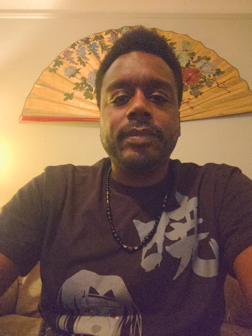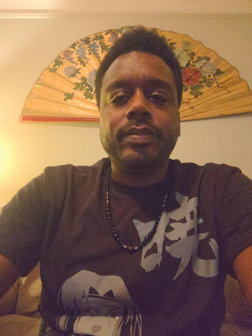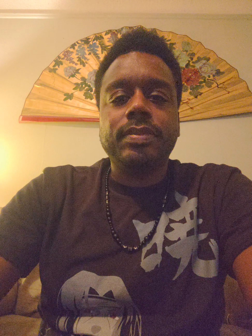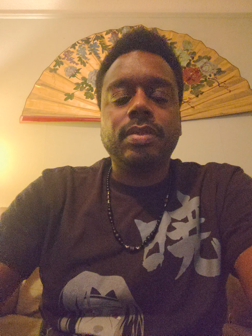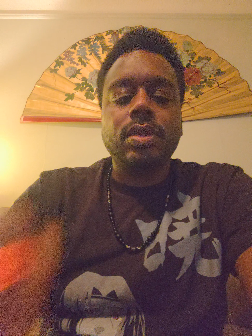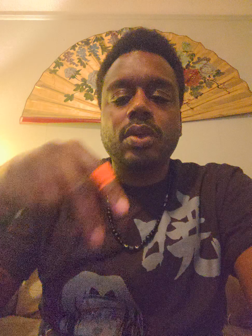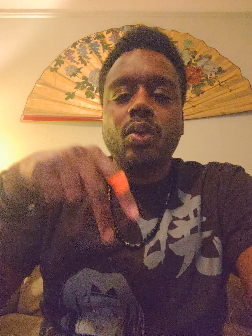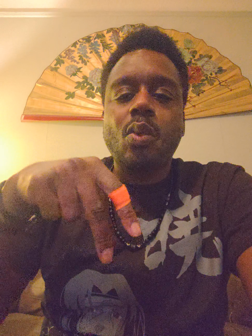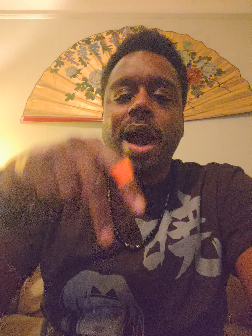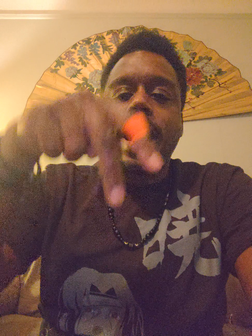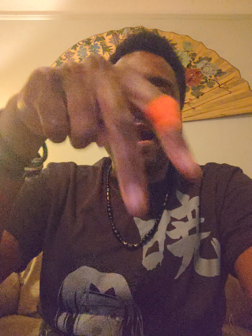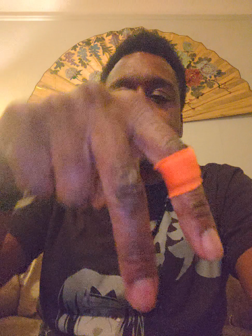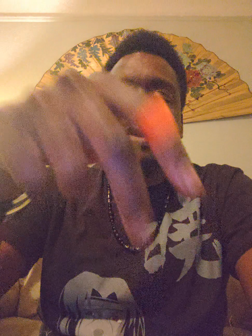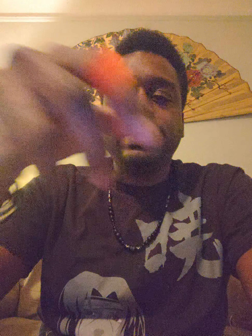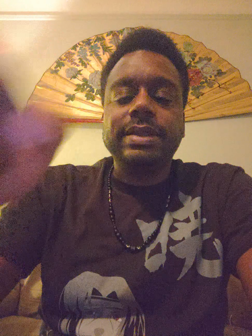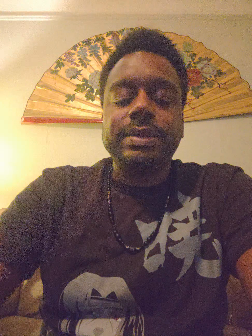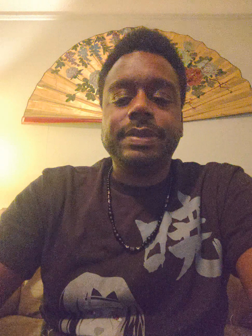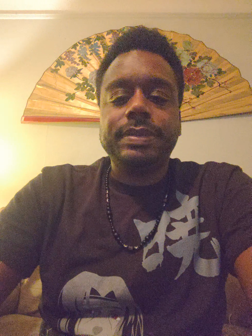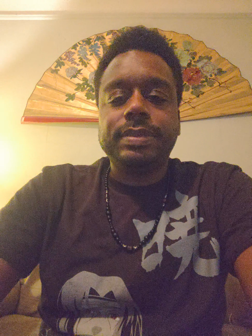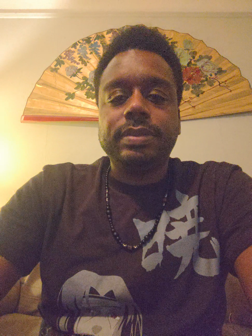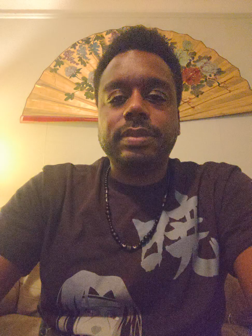ride